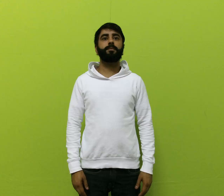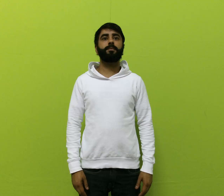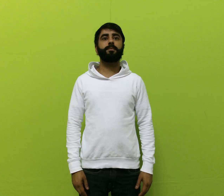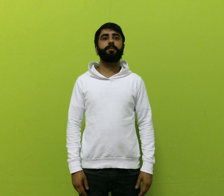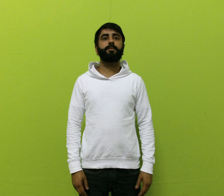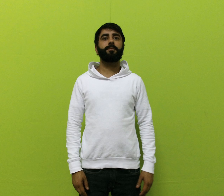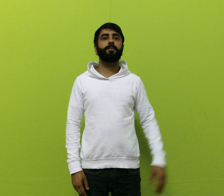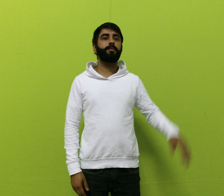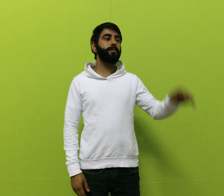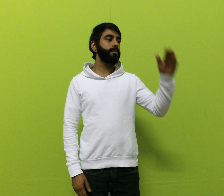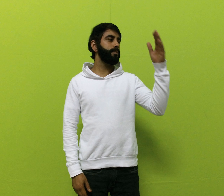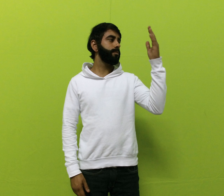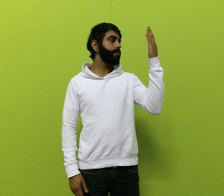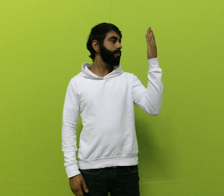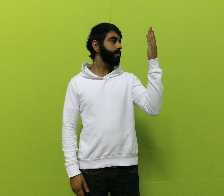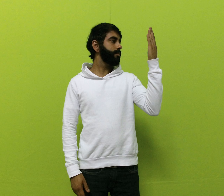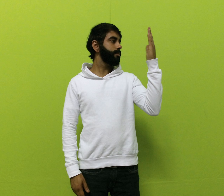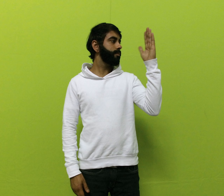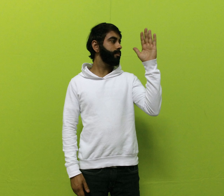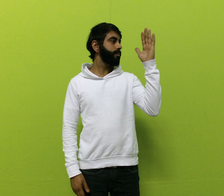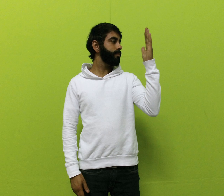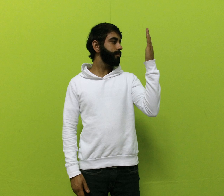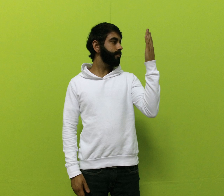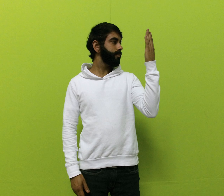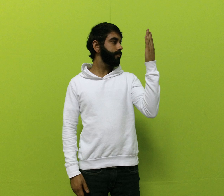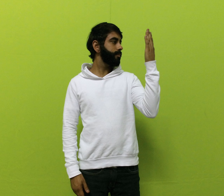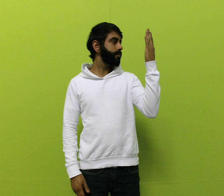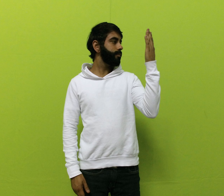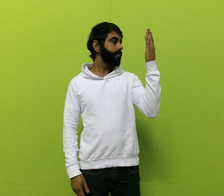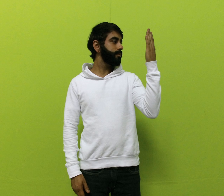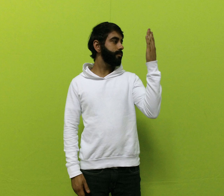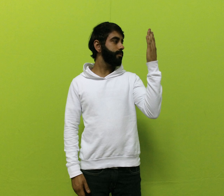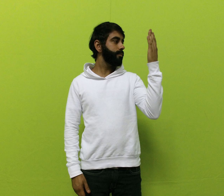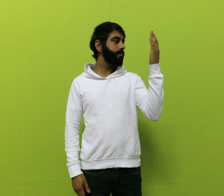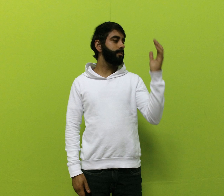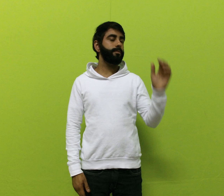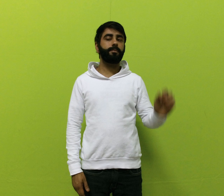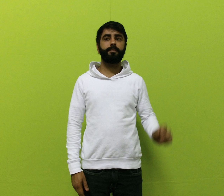espelho